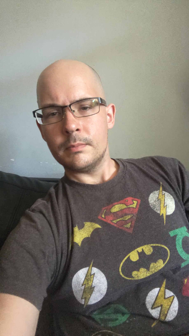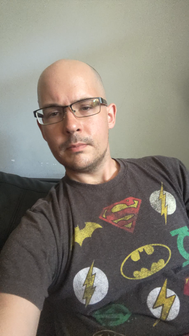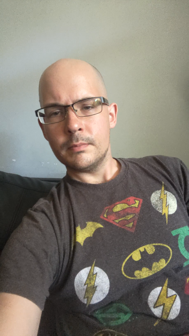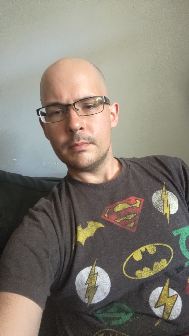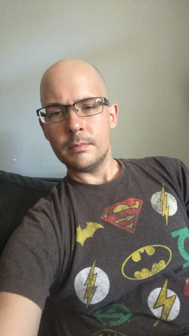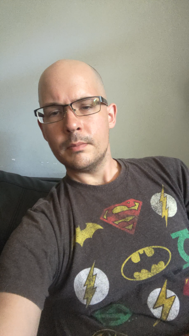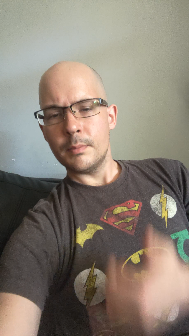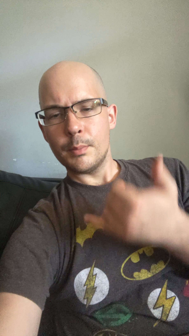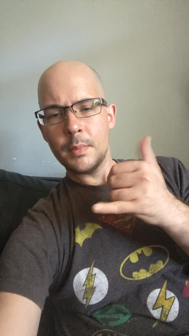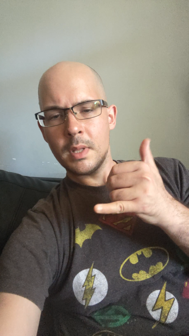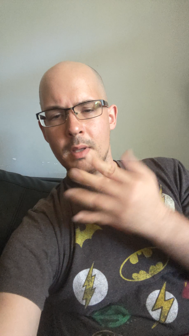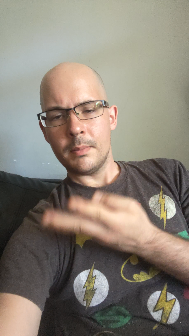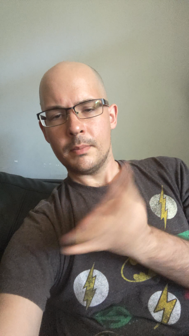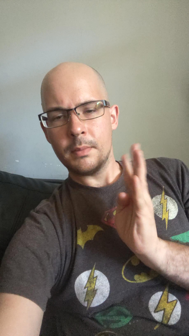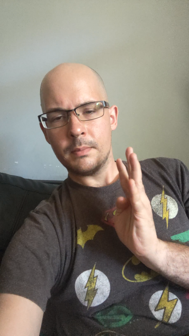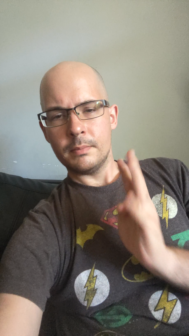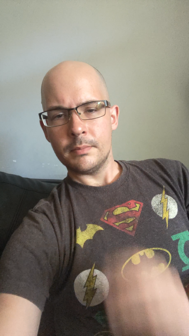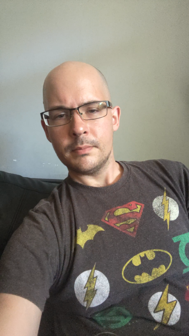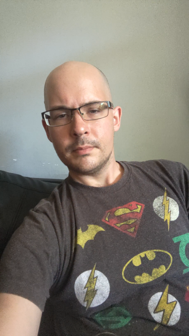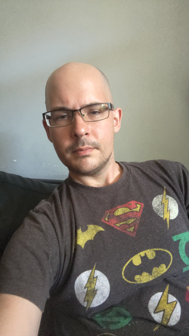playpen